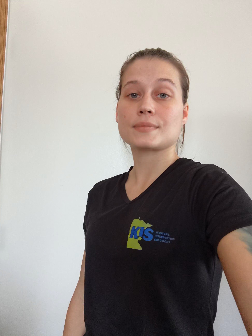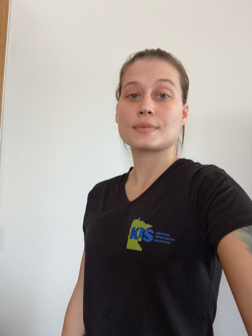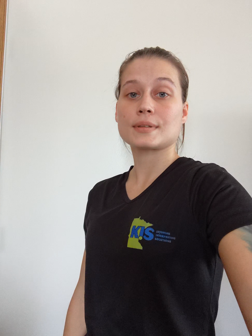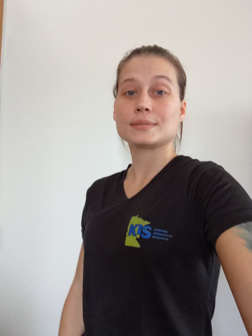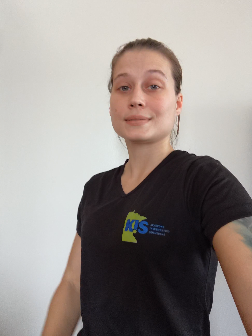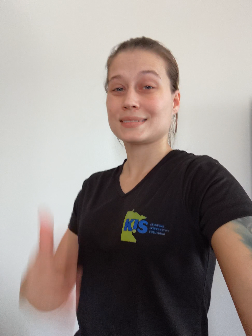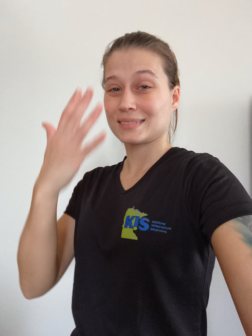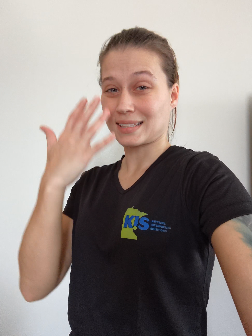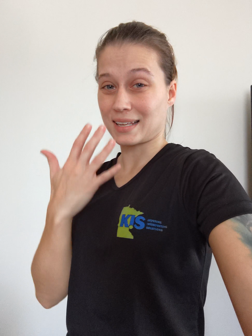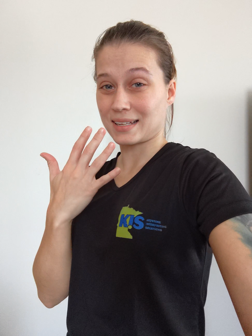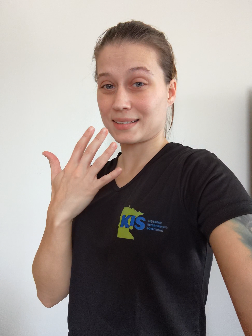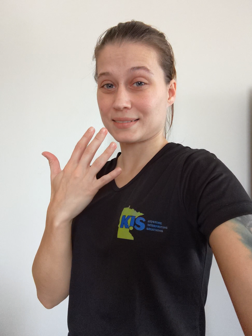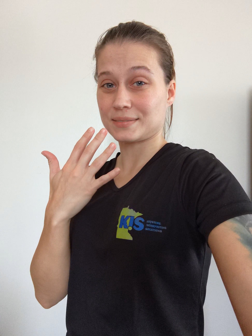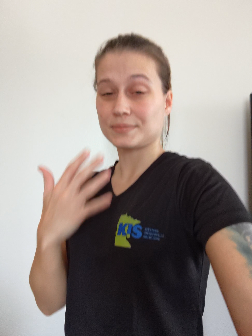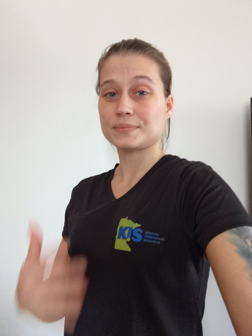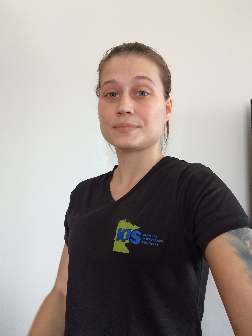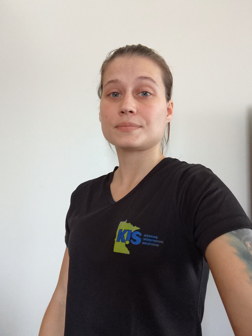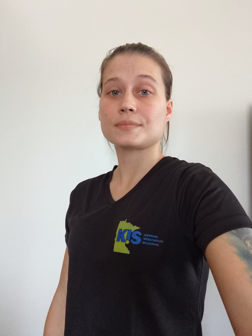sad